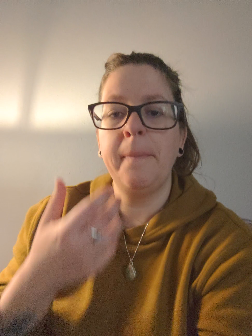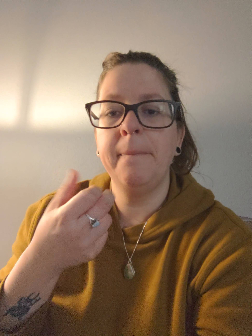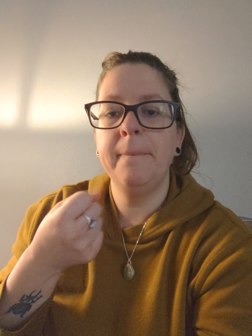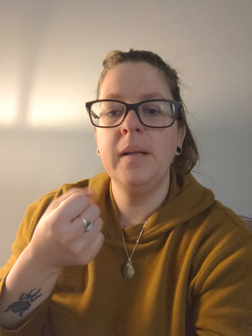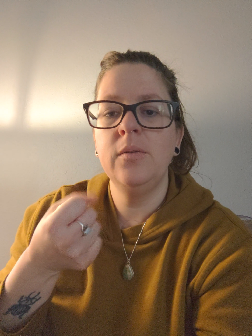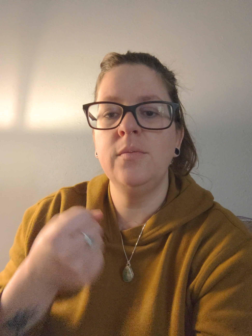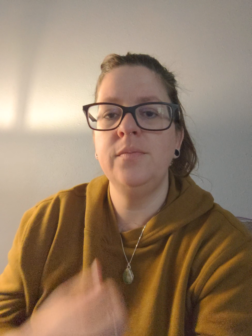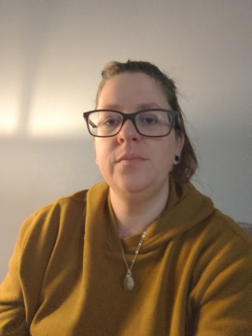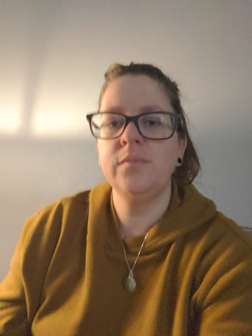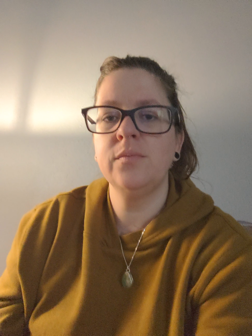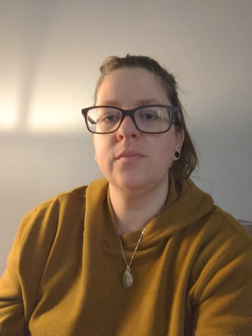milk